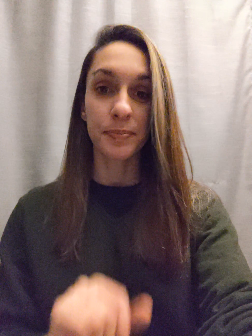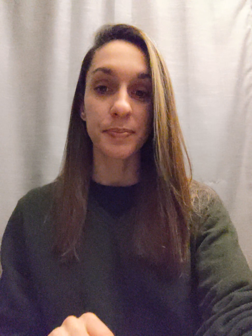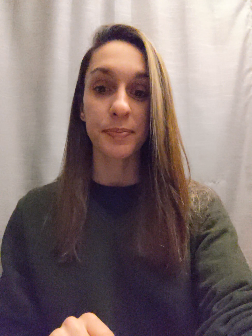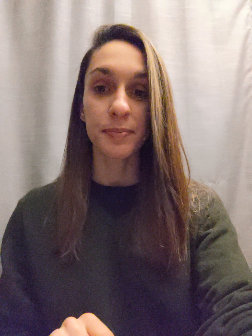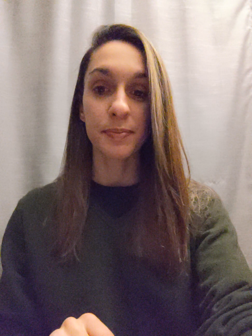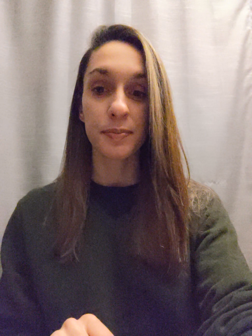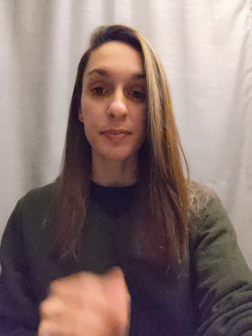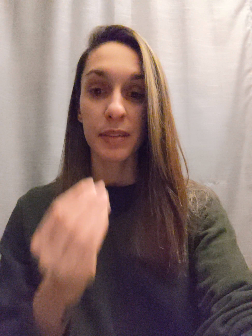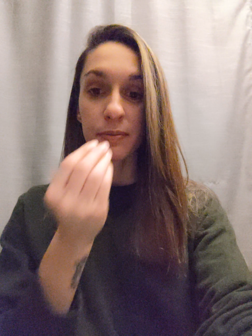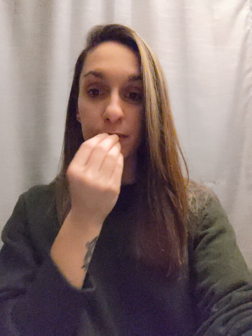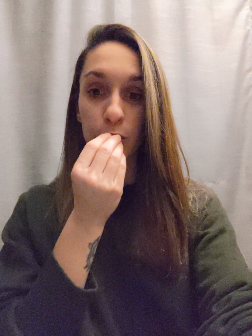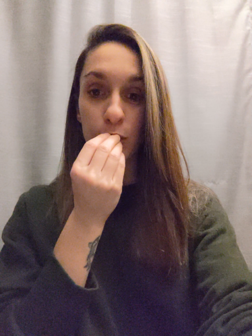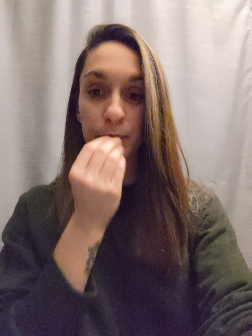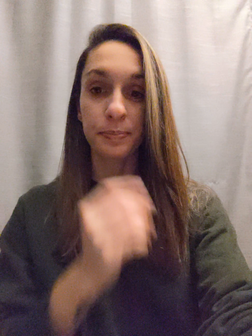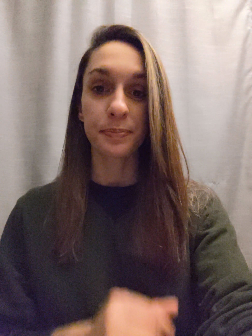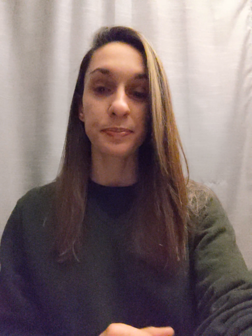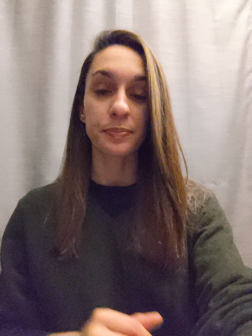food